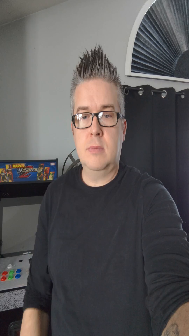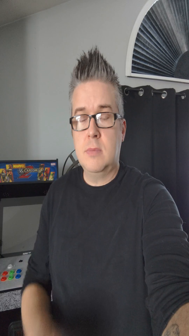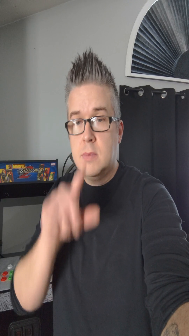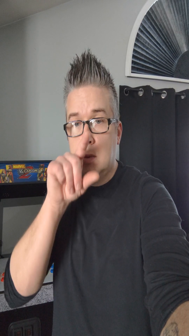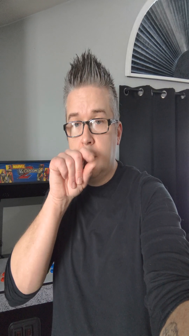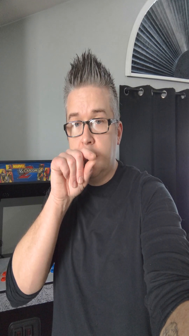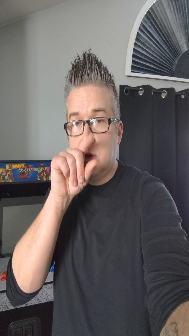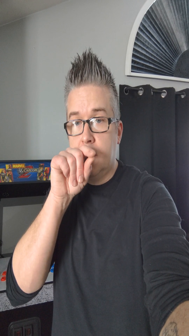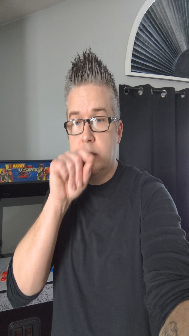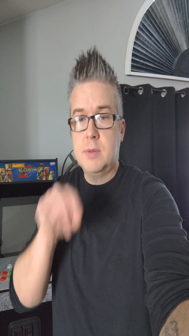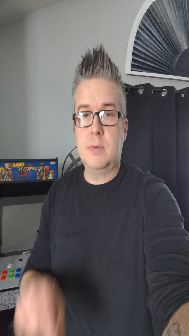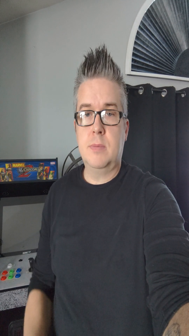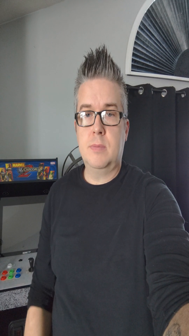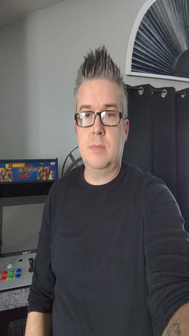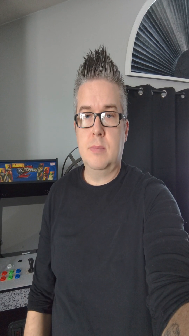bird